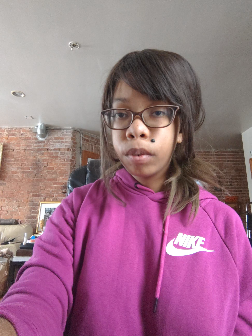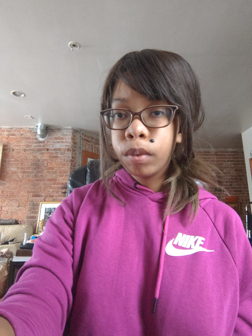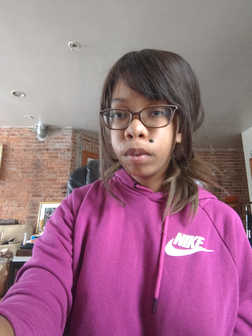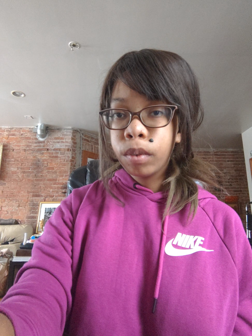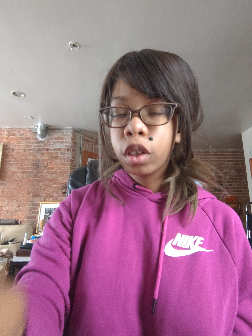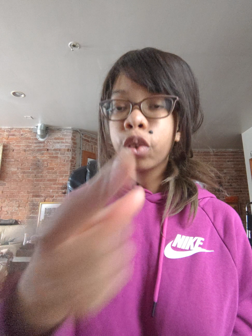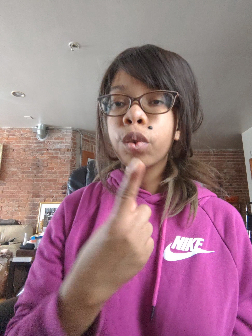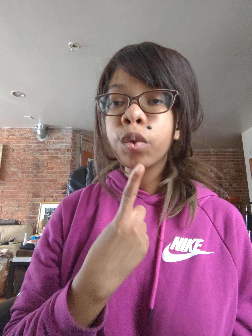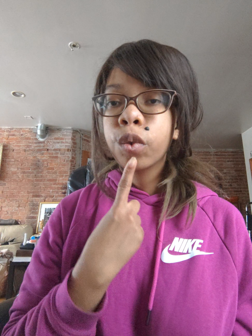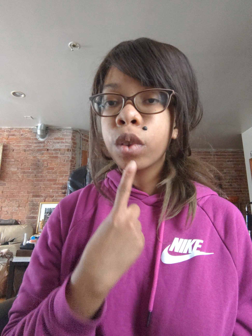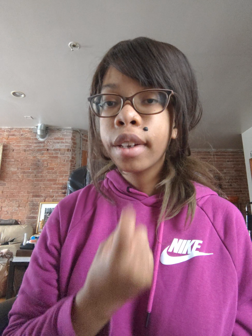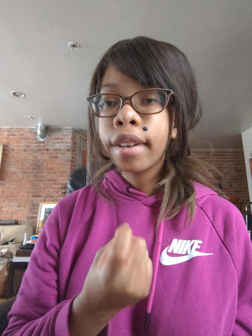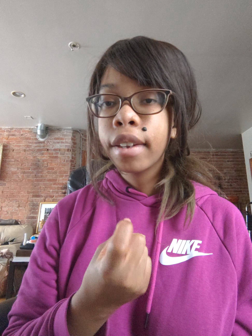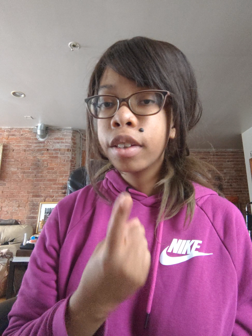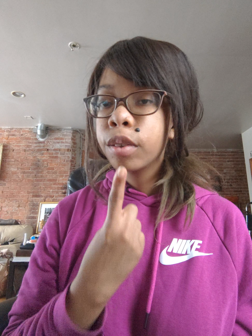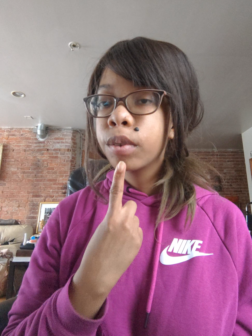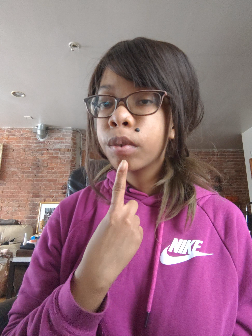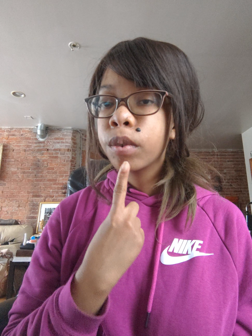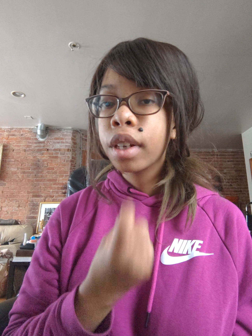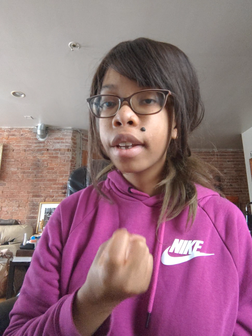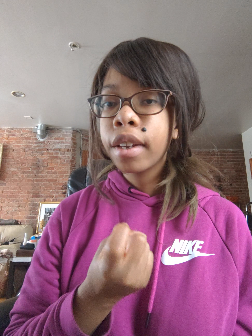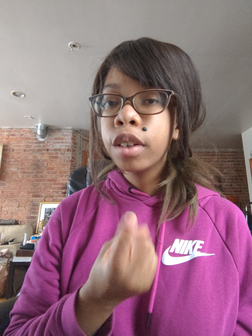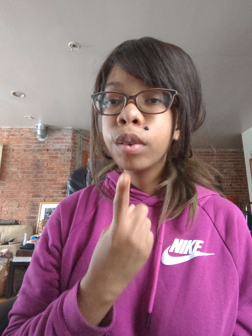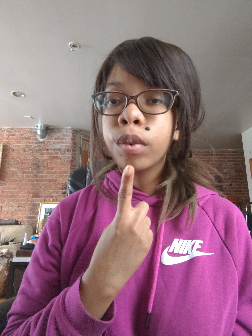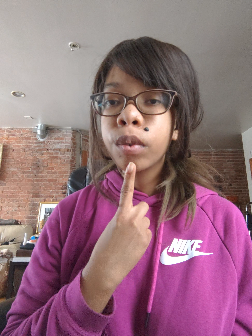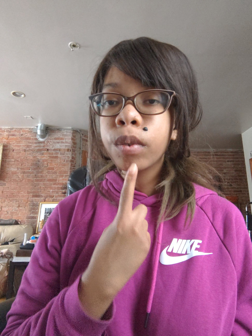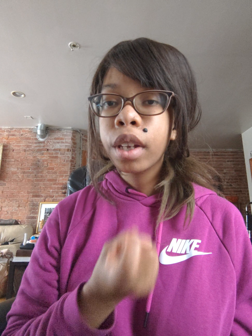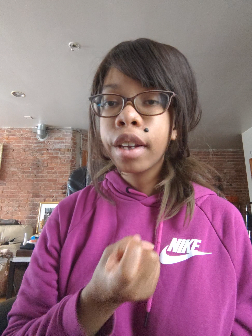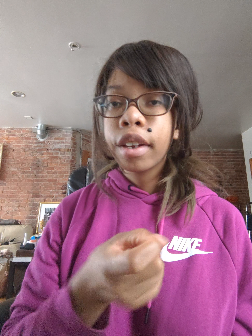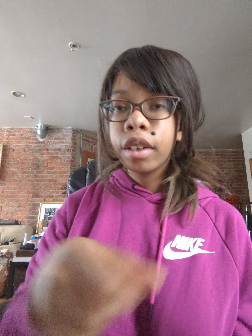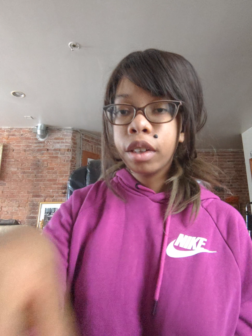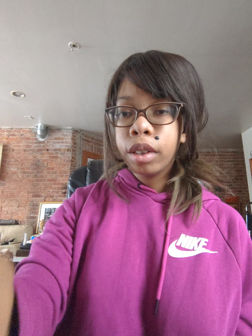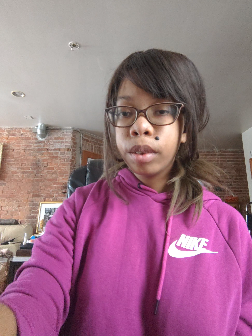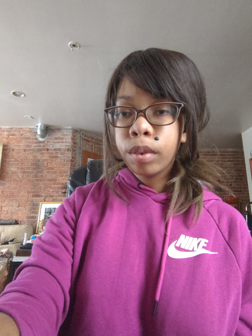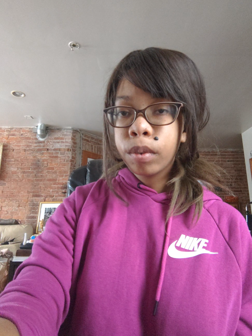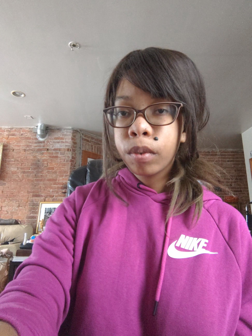red